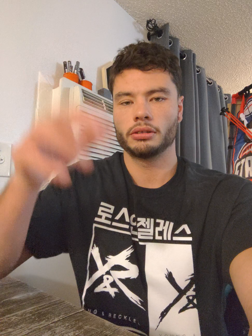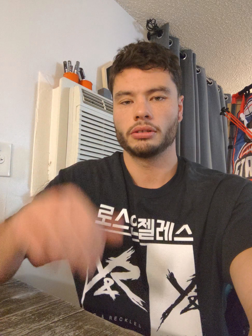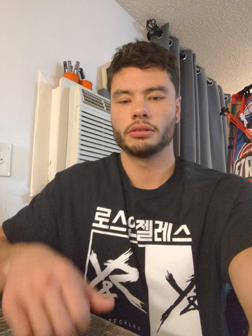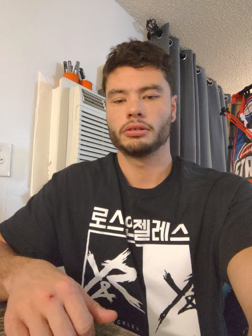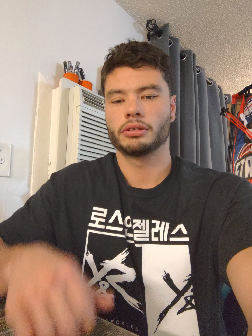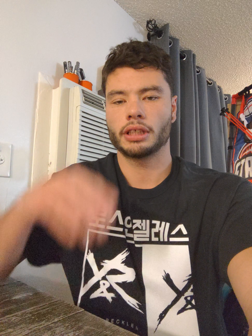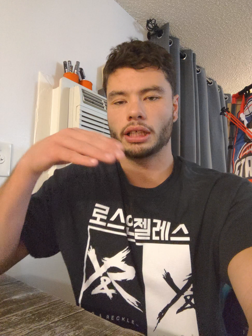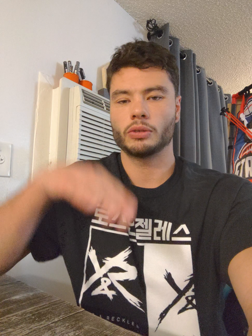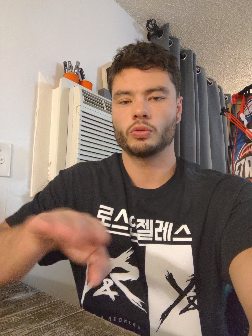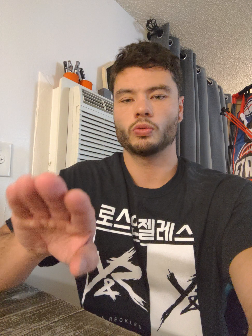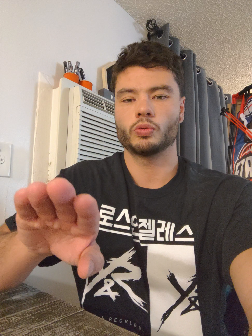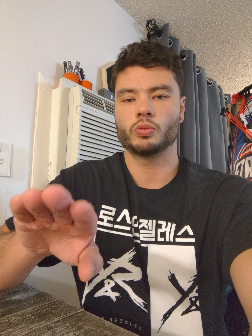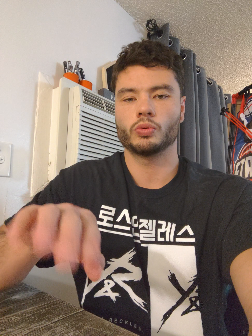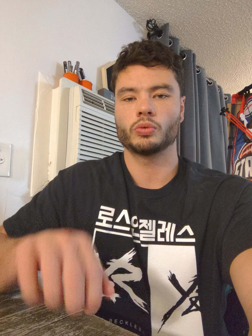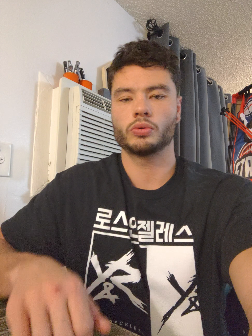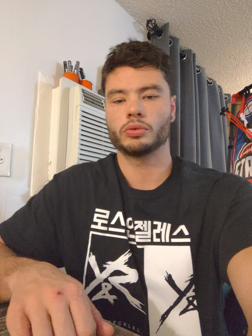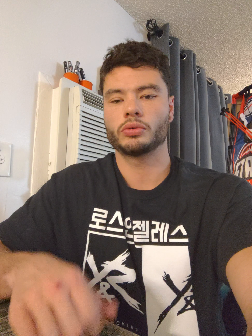into